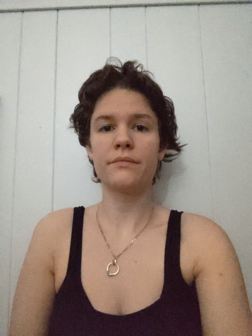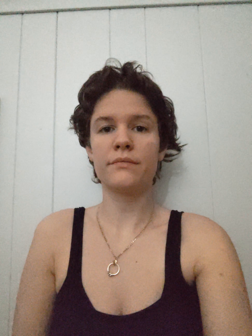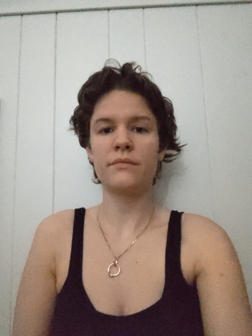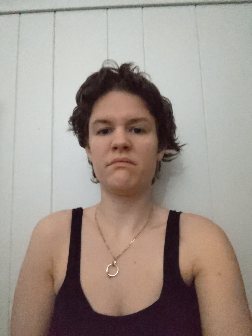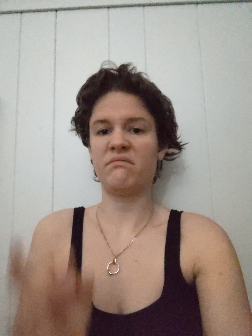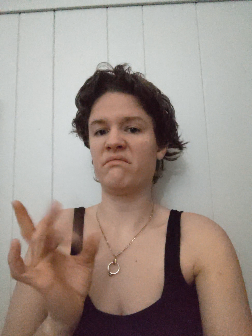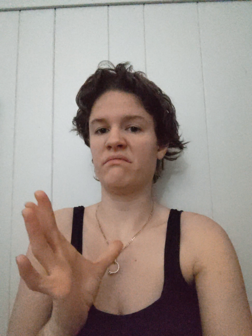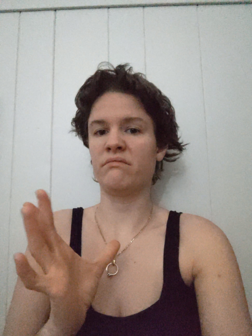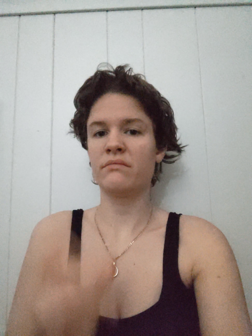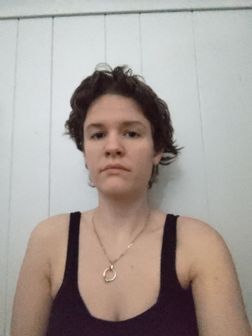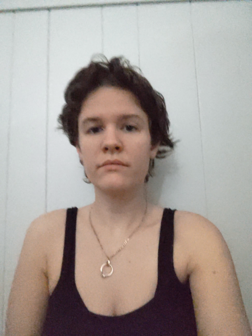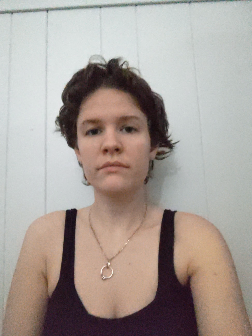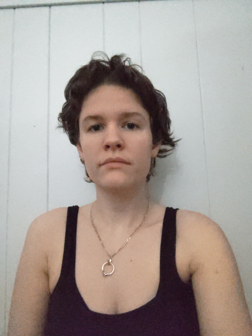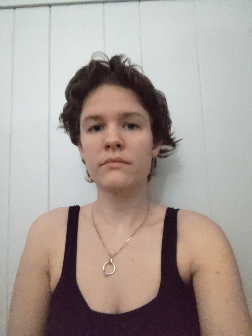yucky